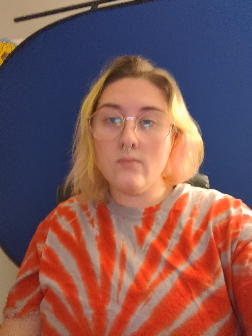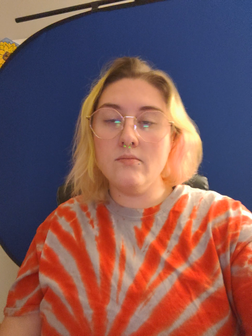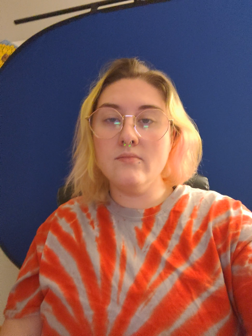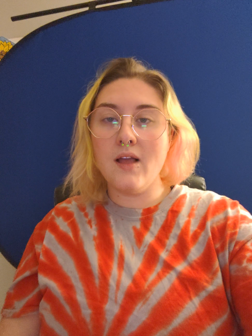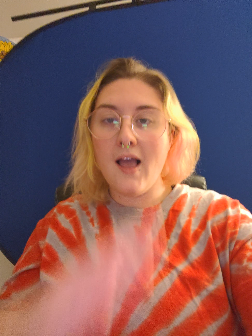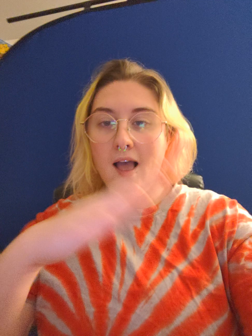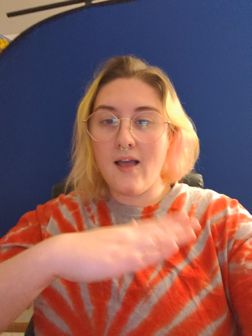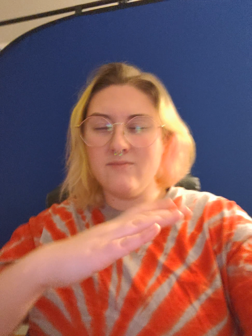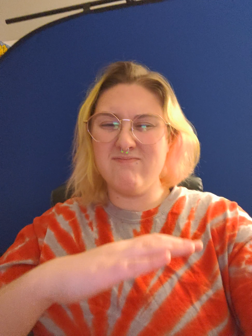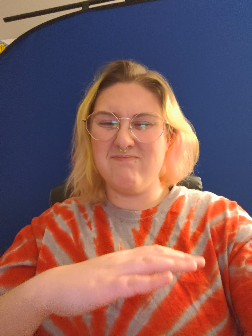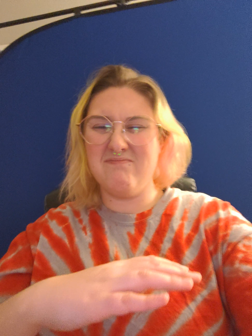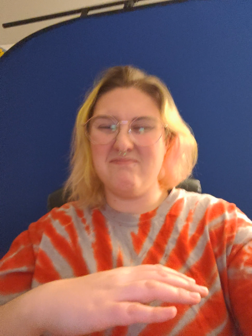hat